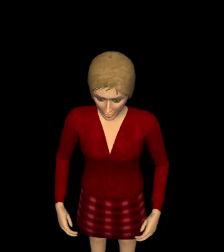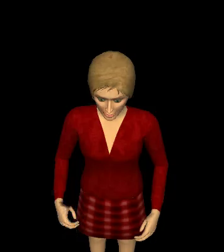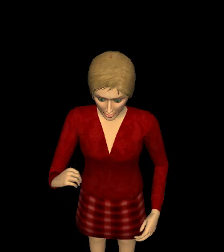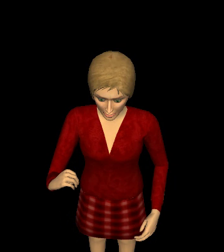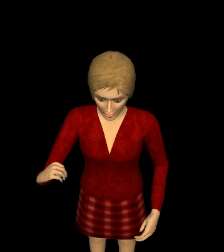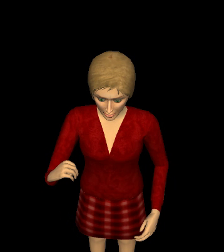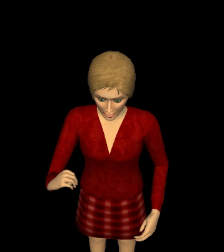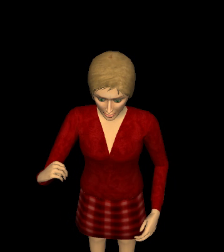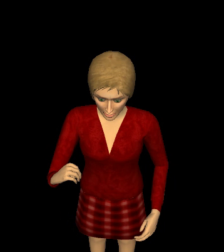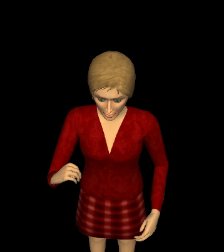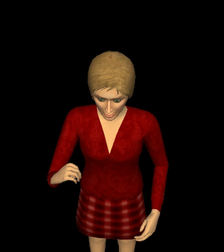أكتوبر